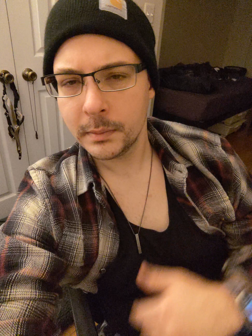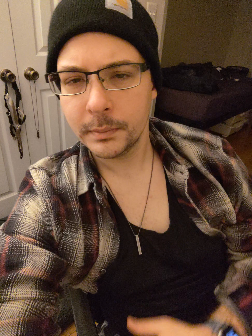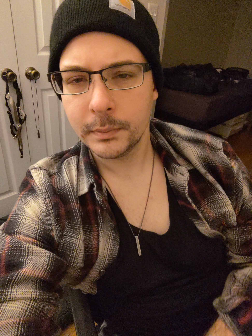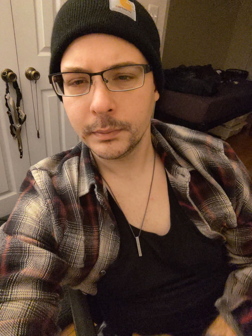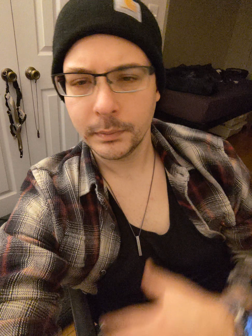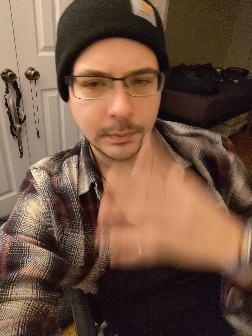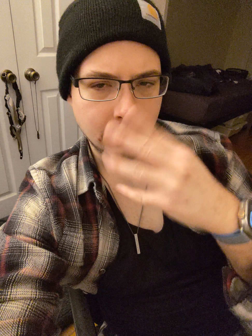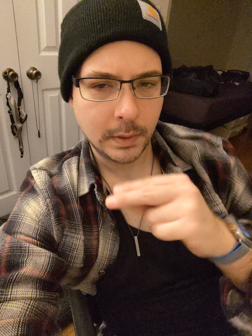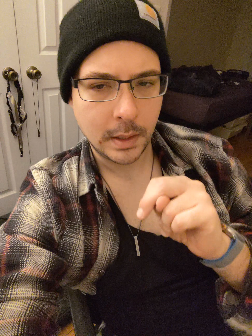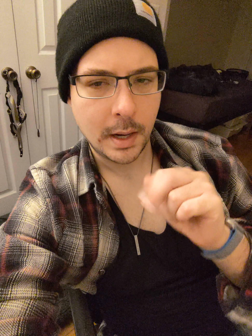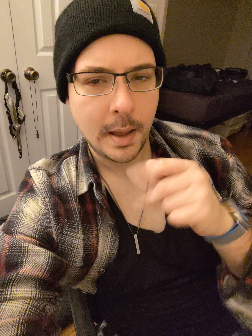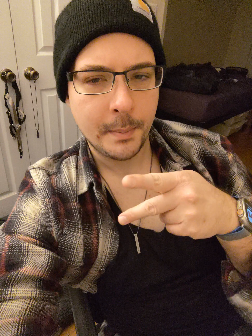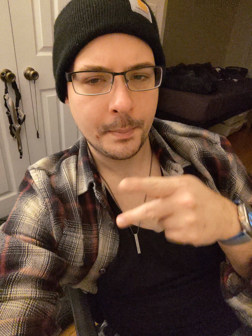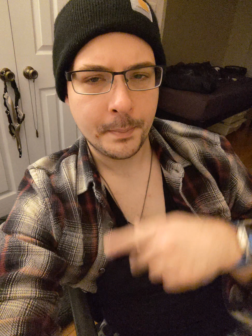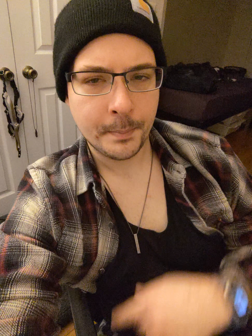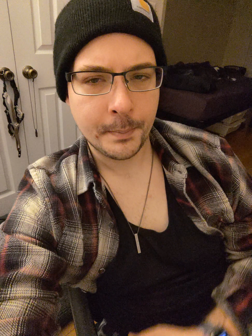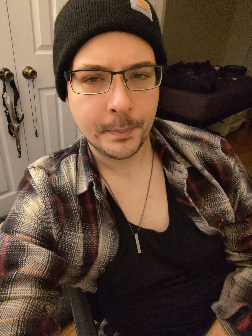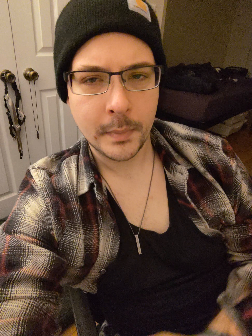nap